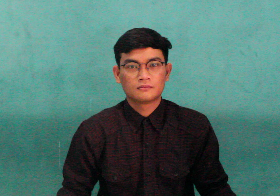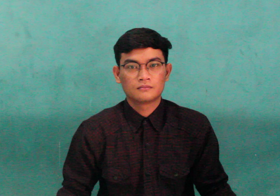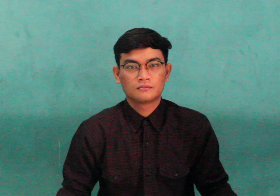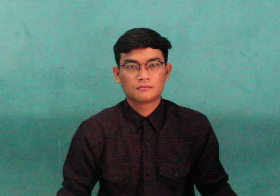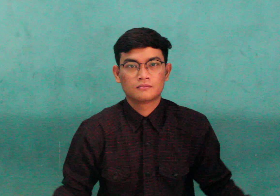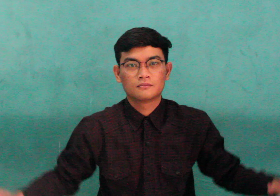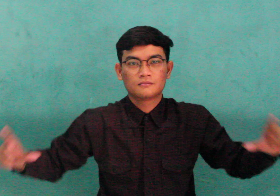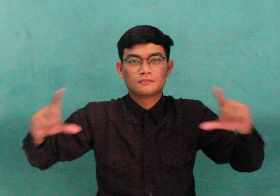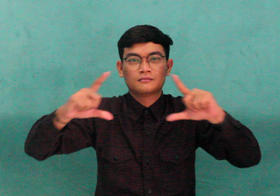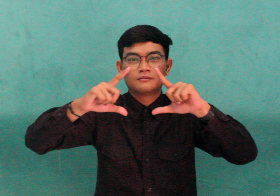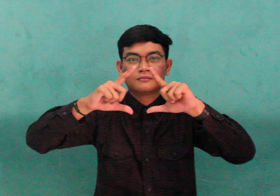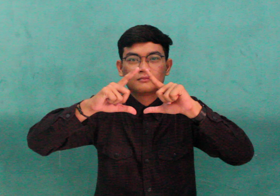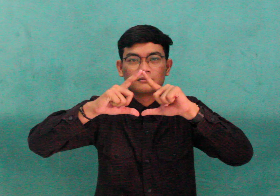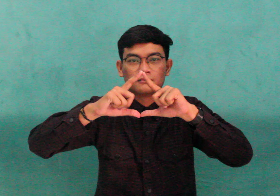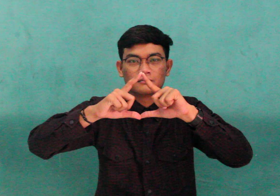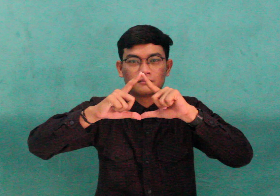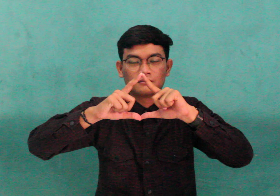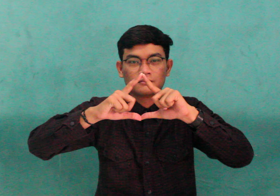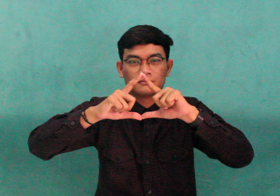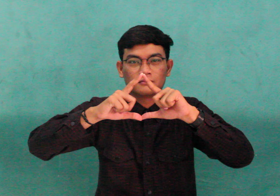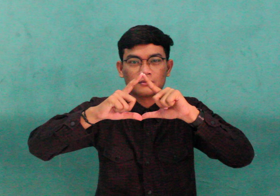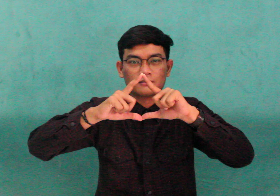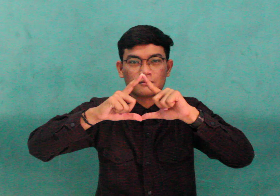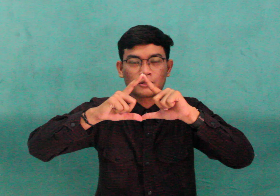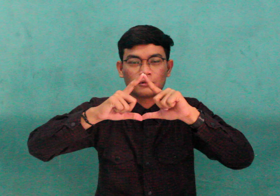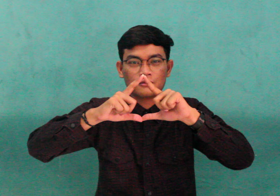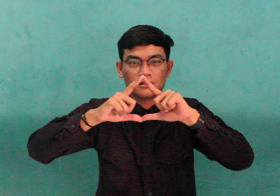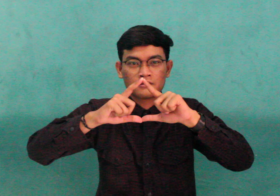A